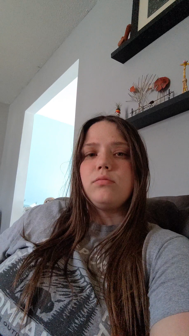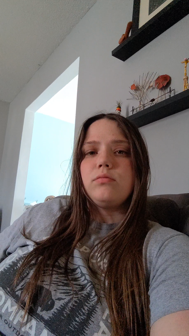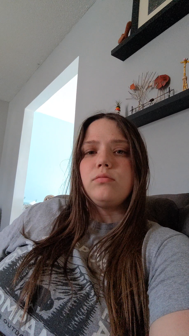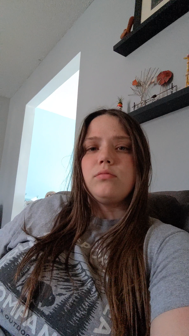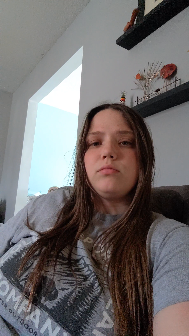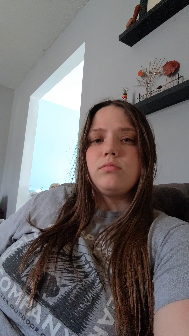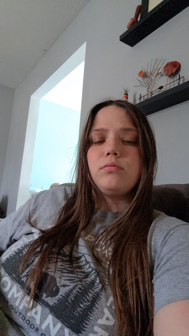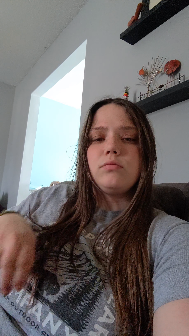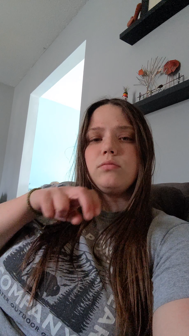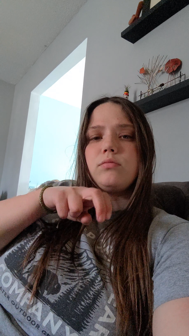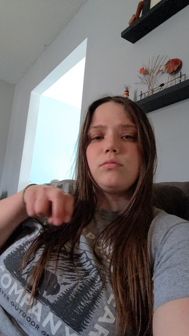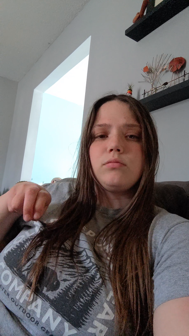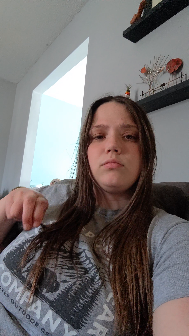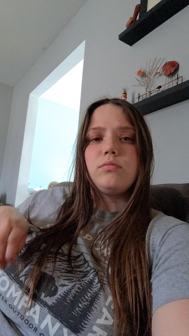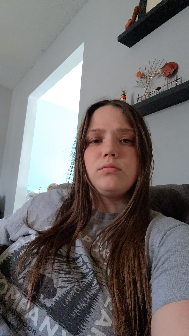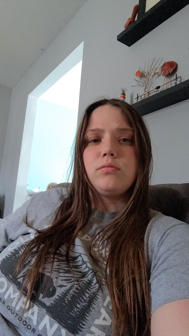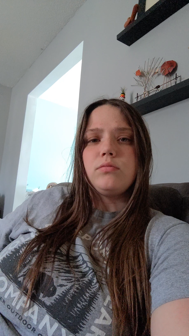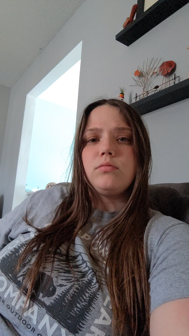couch